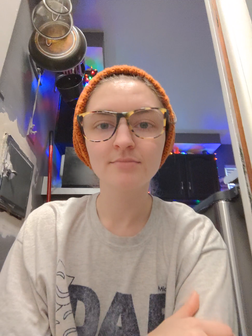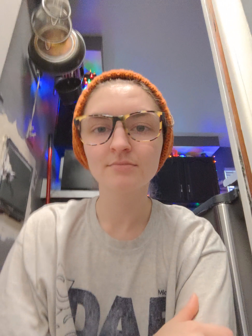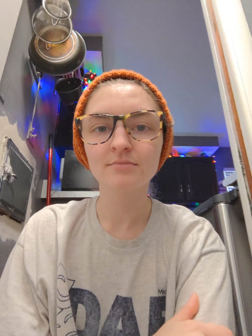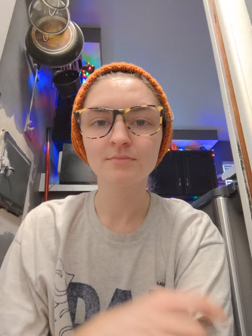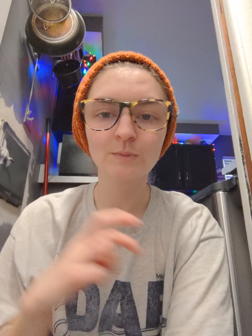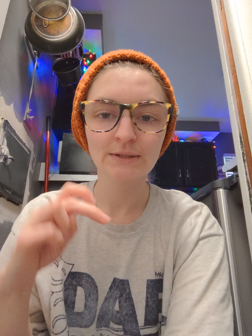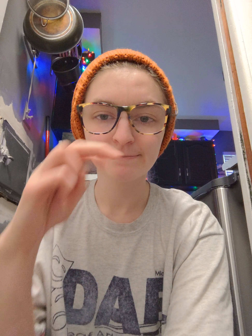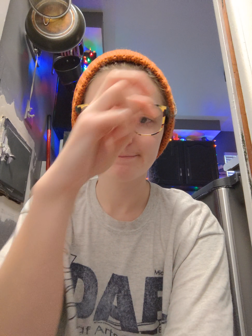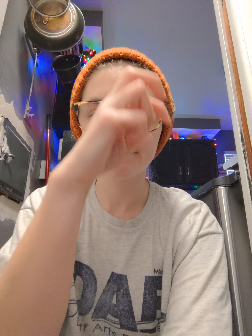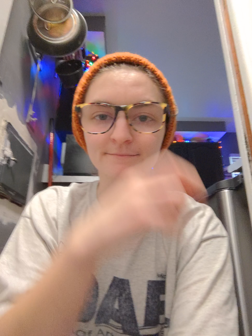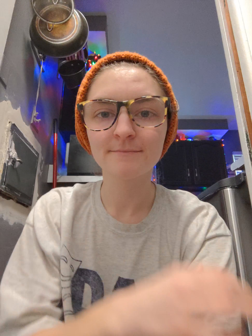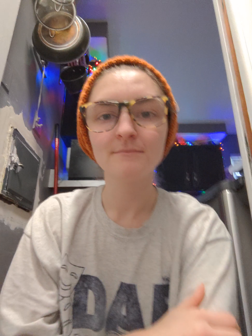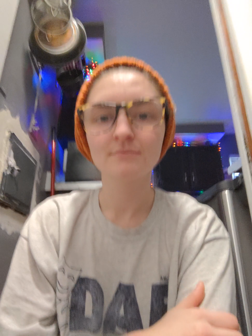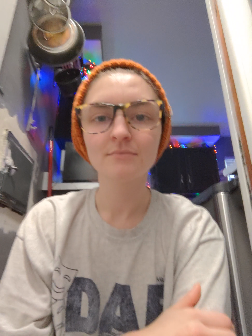stairs